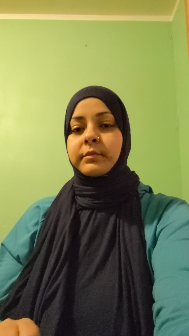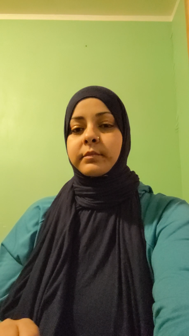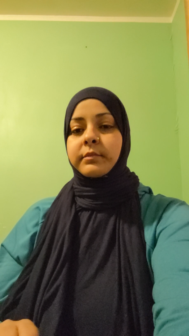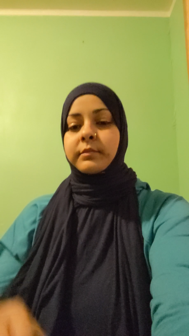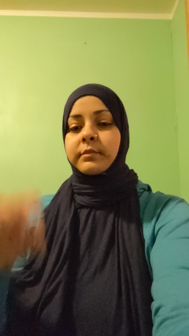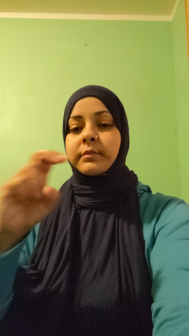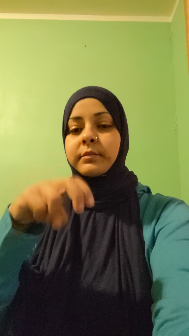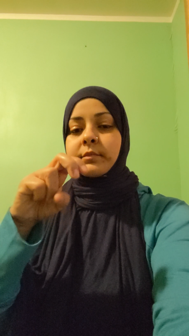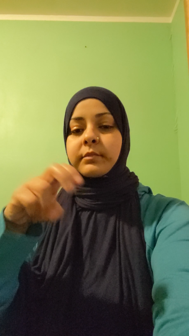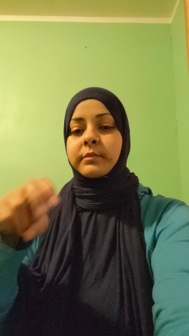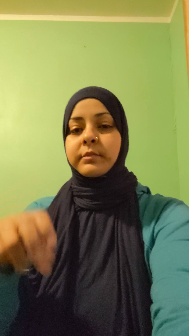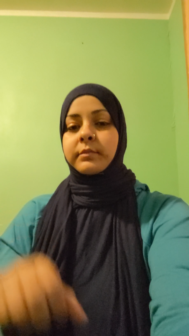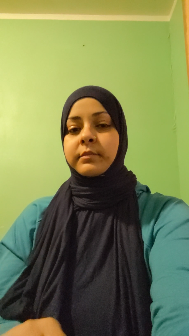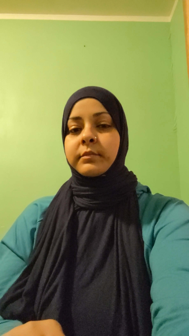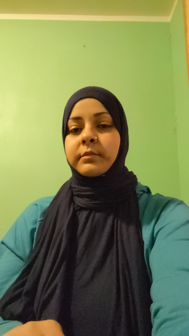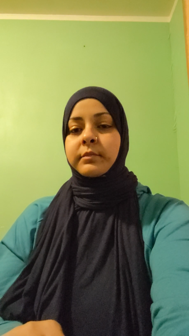potato